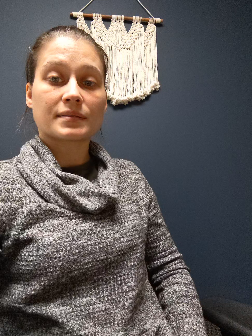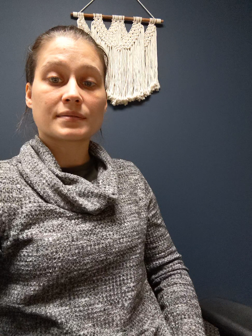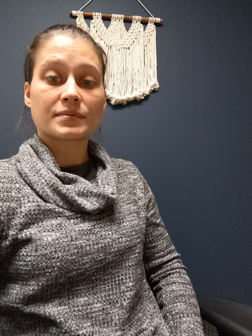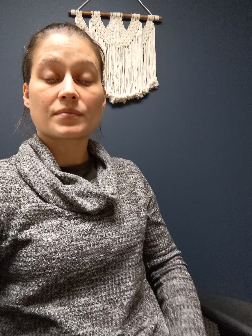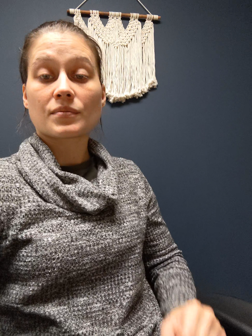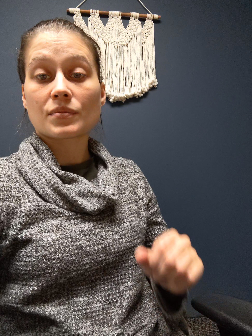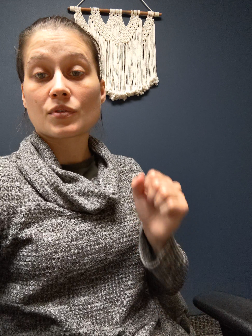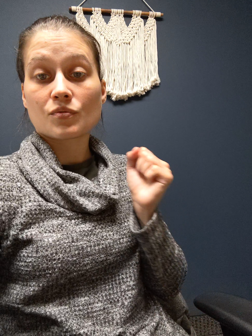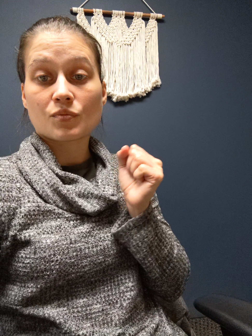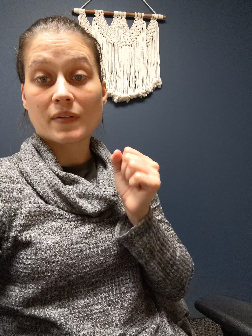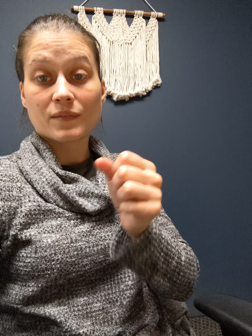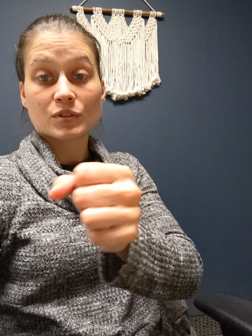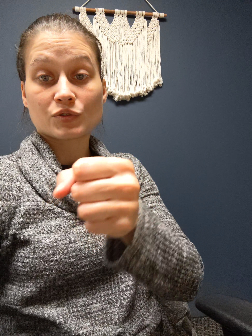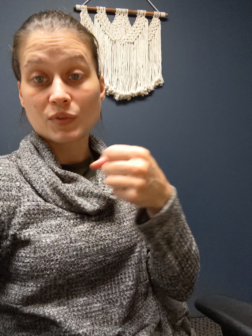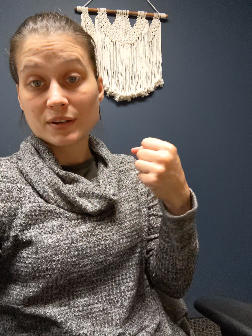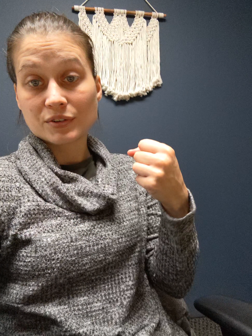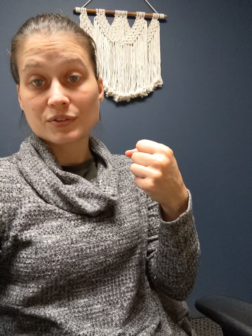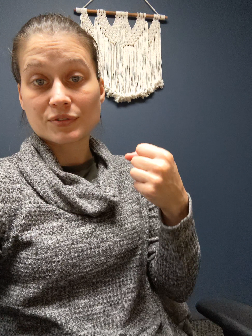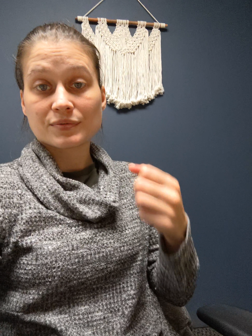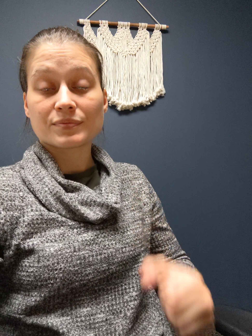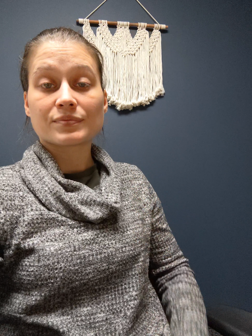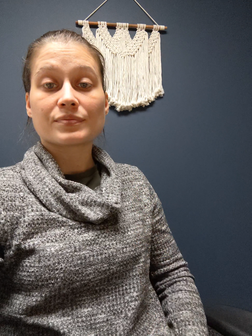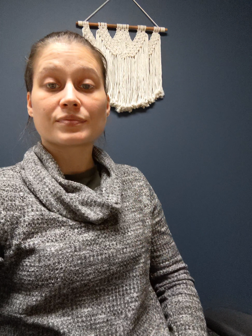refrigerator